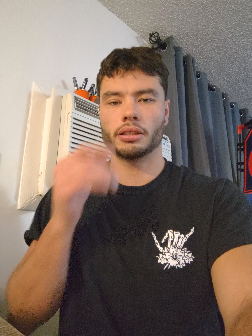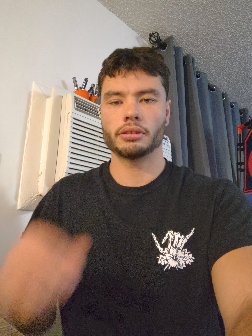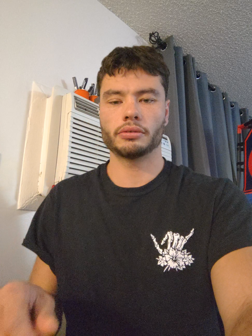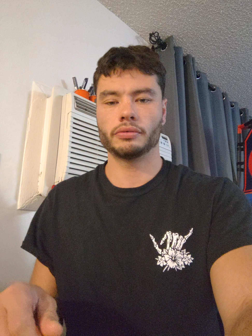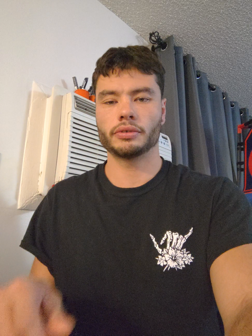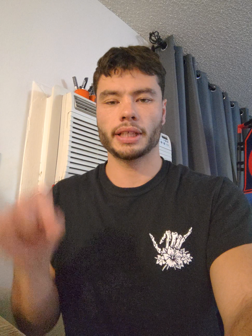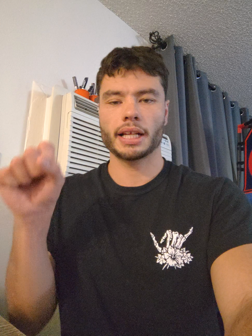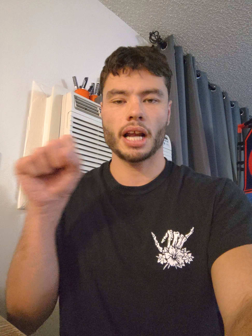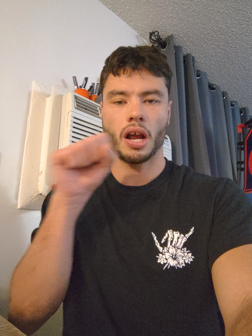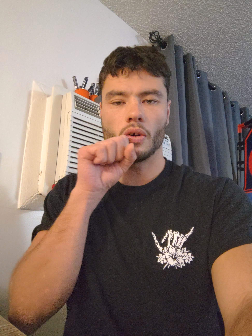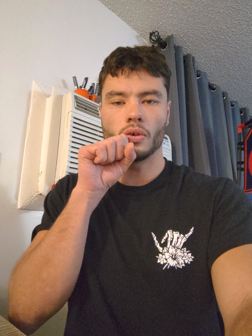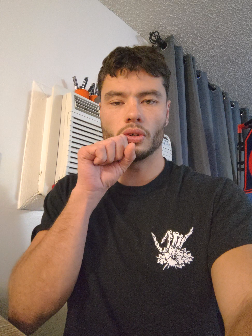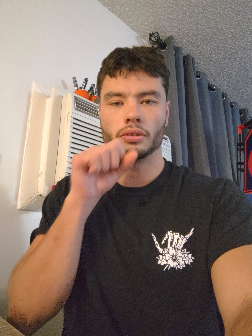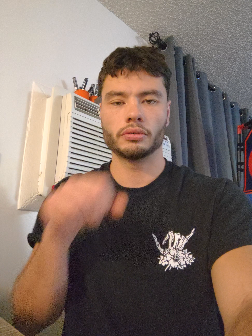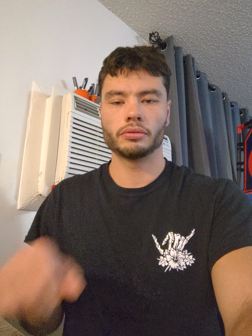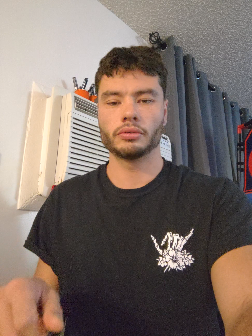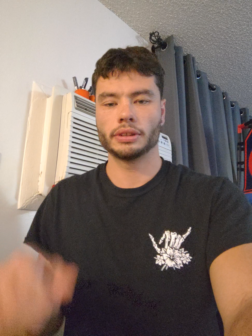carrot